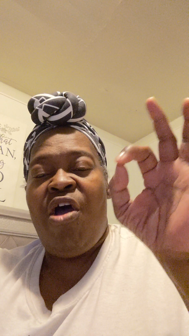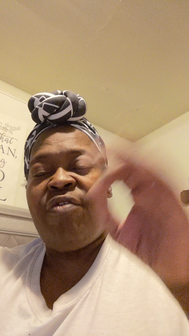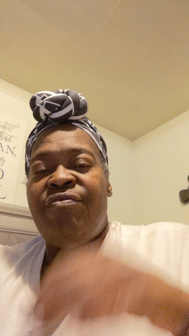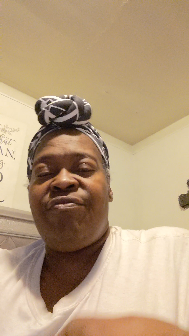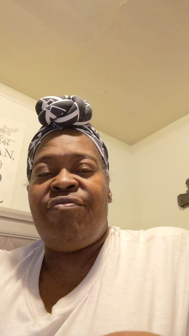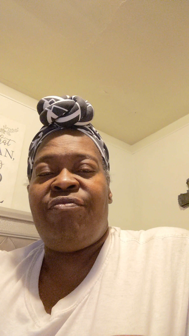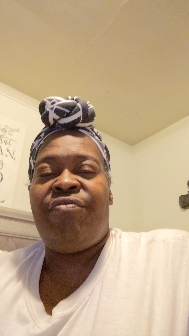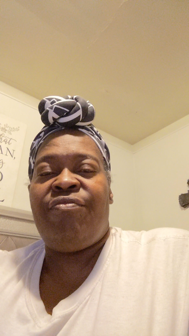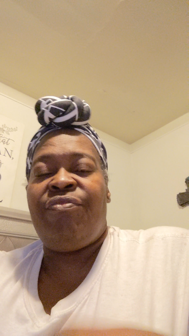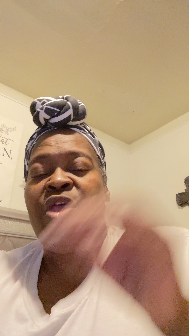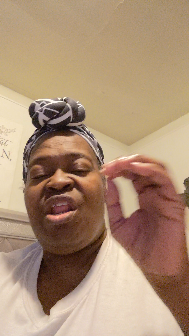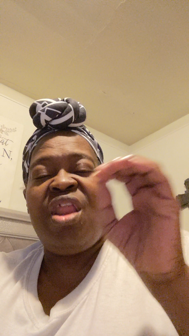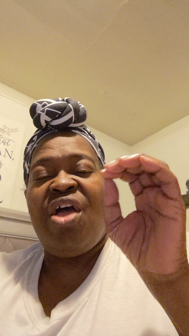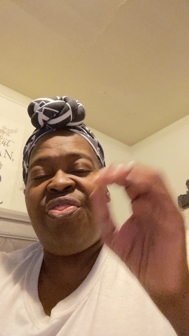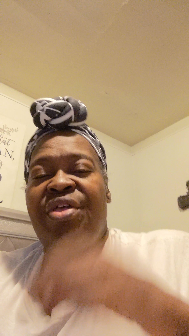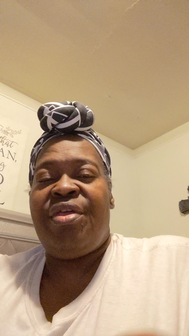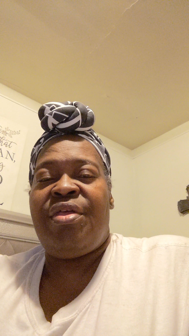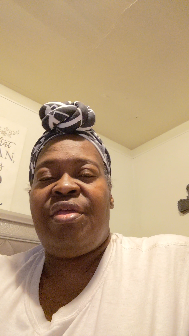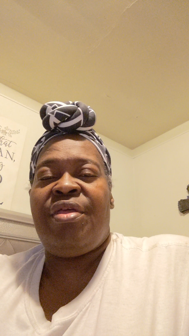none